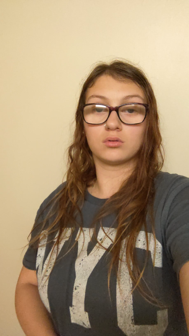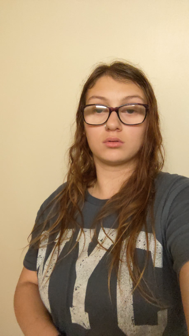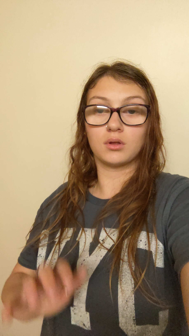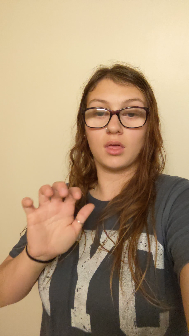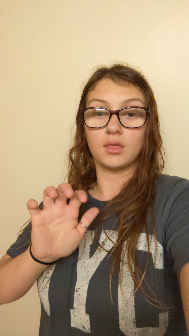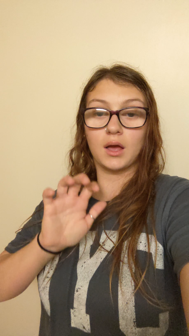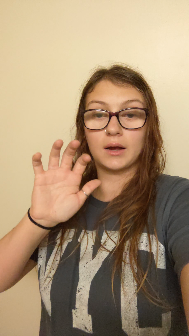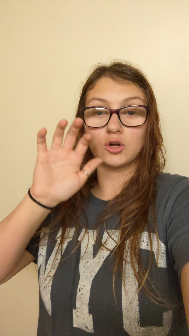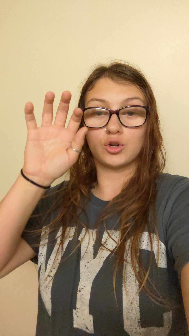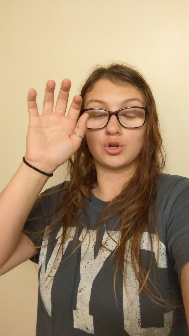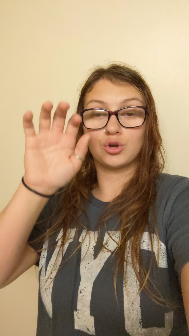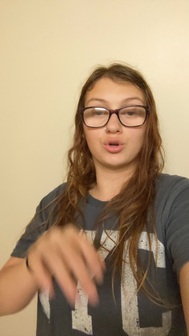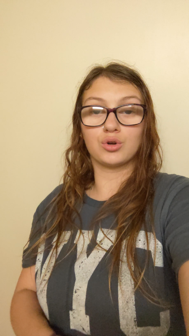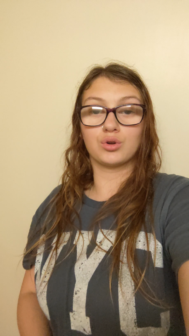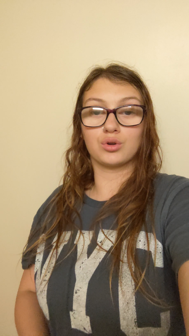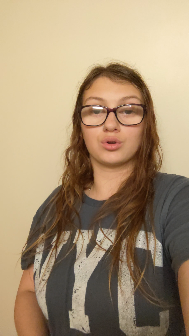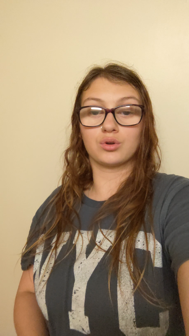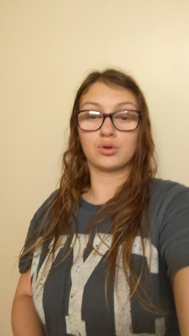ladder